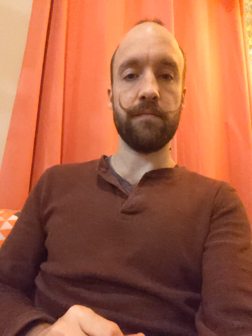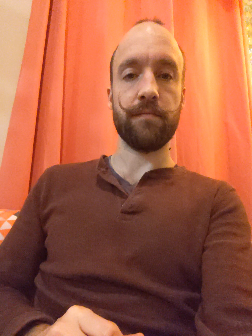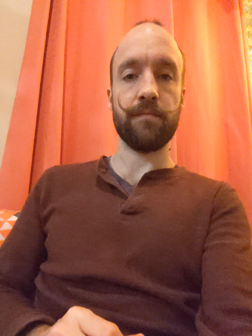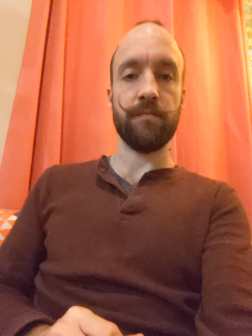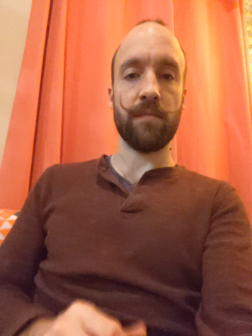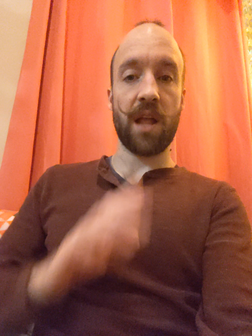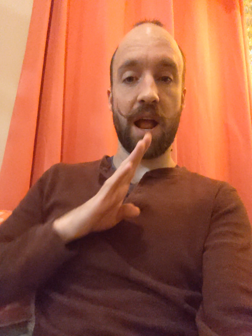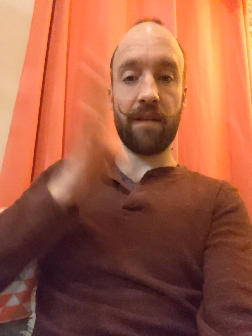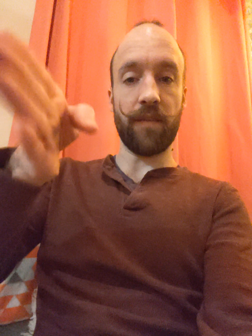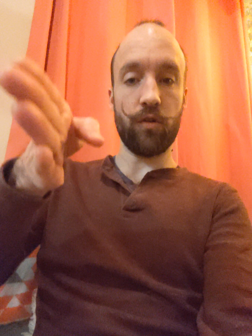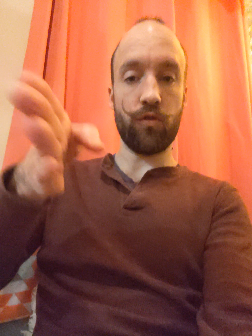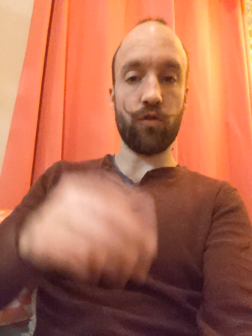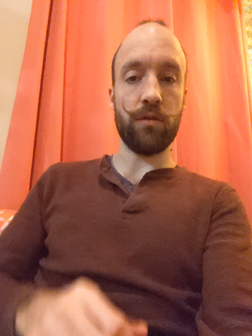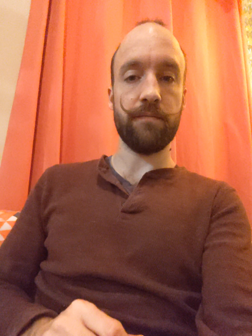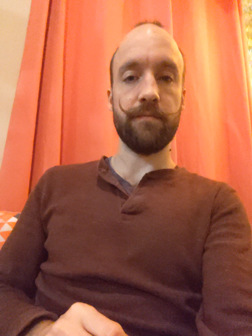after